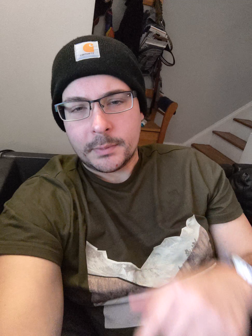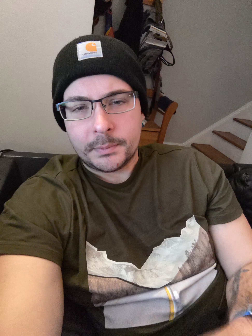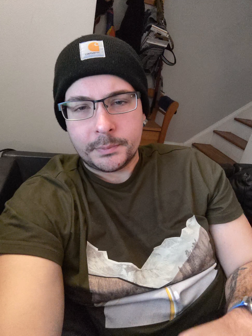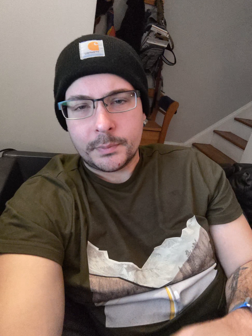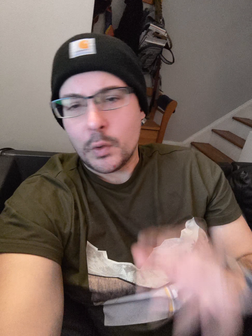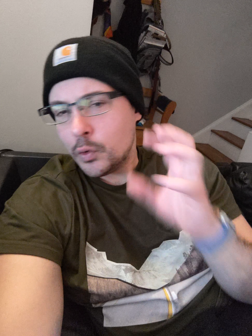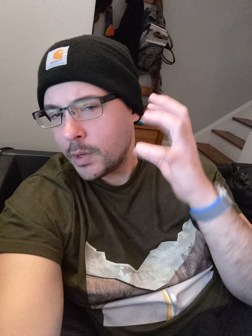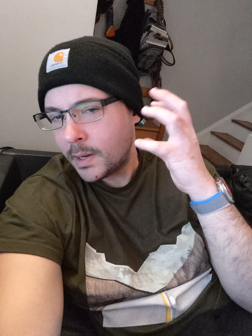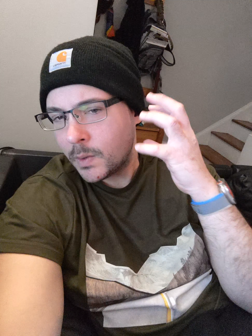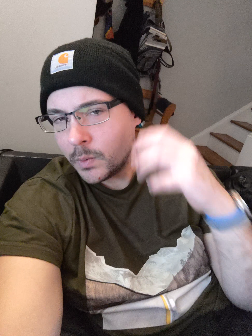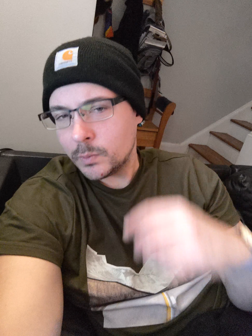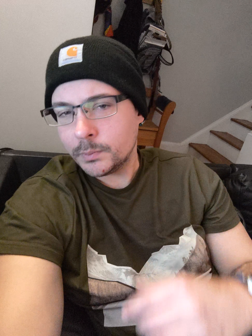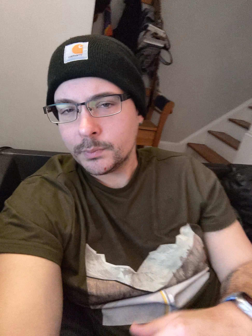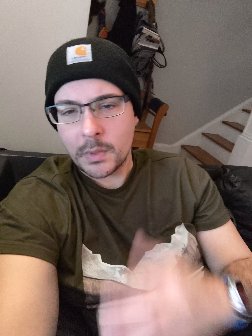radio